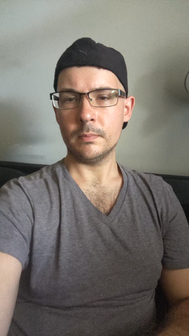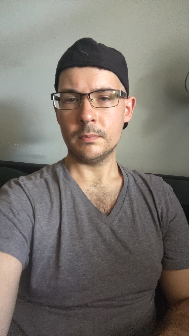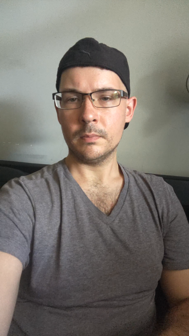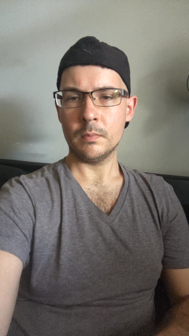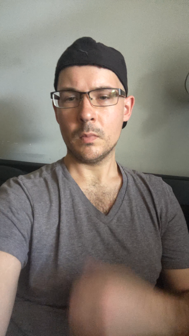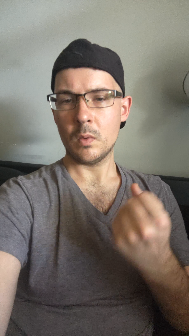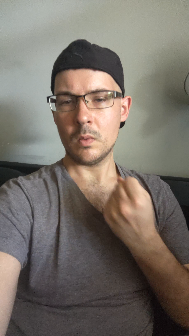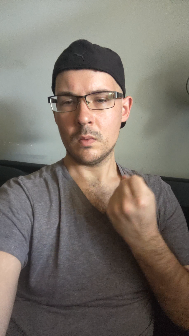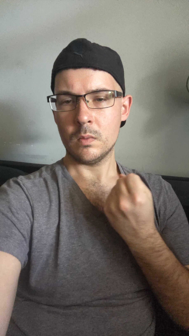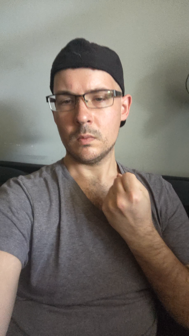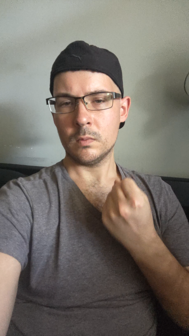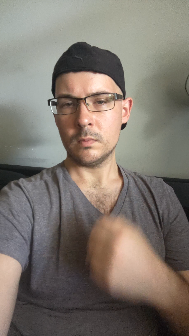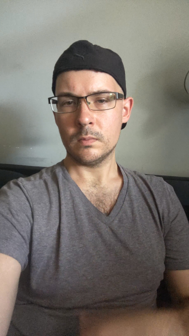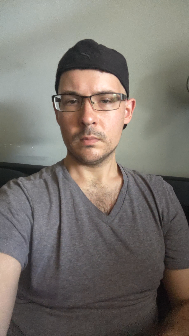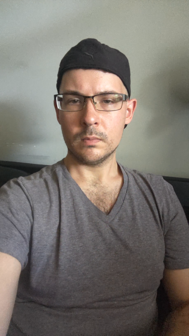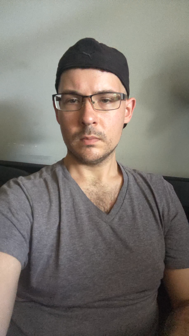hold